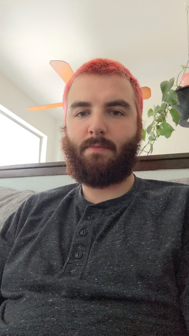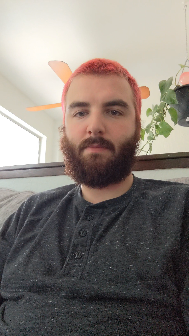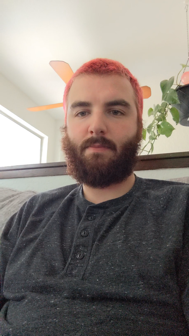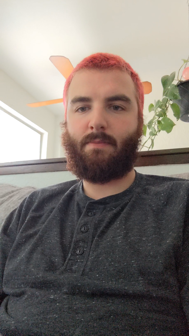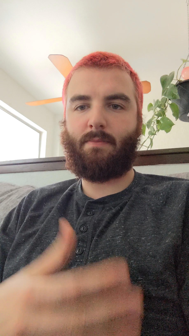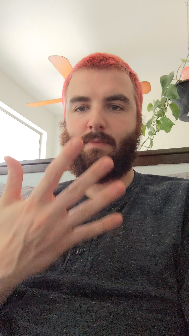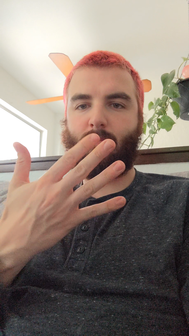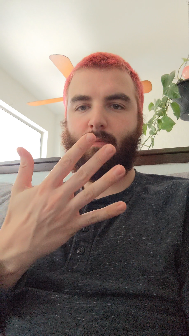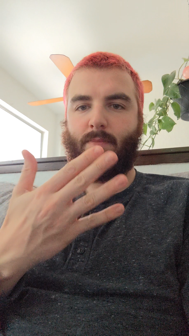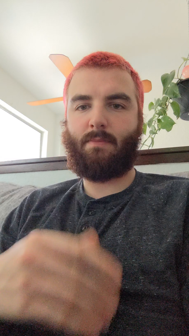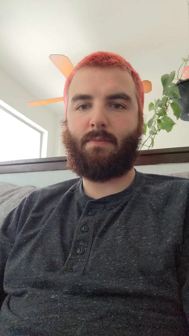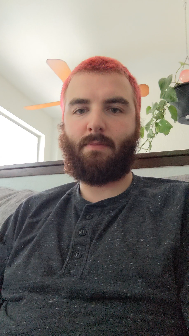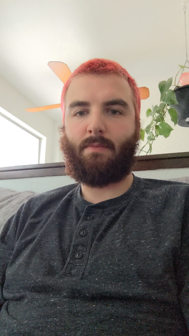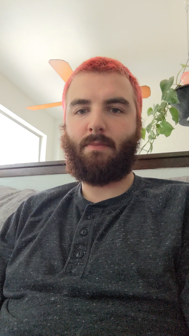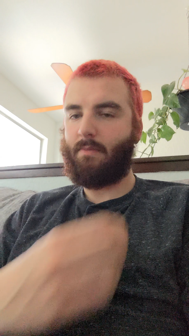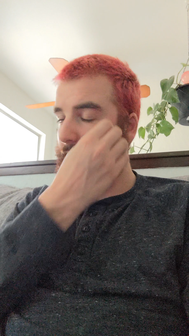hand